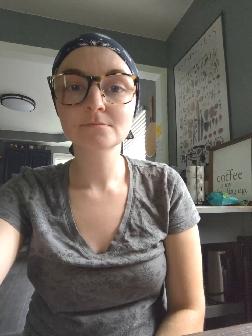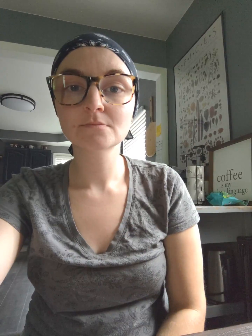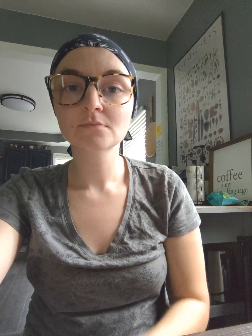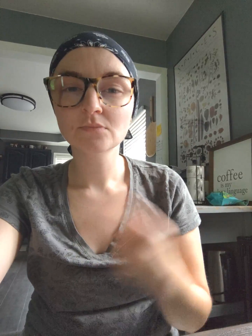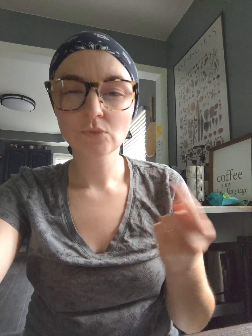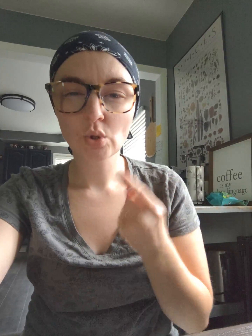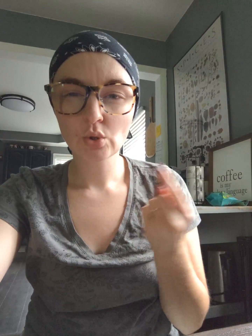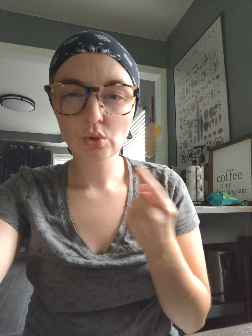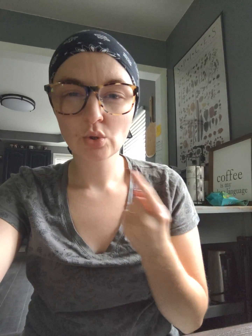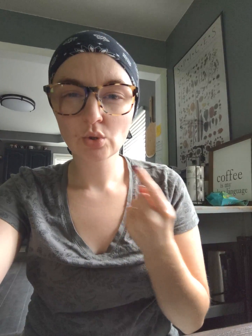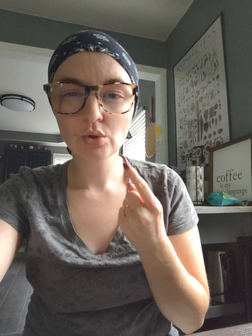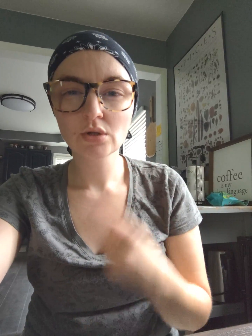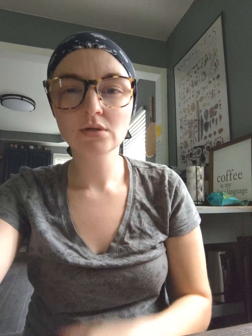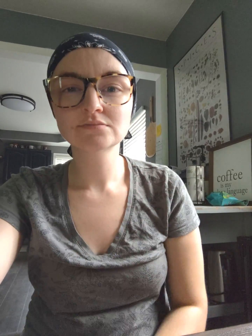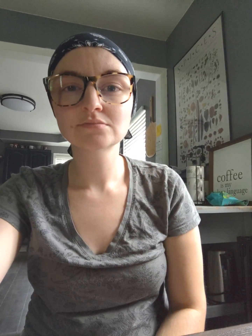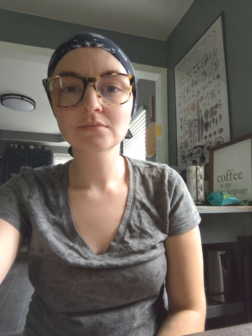hurt